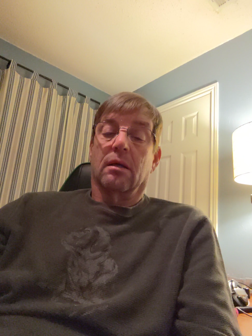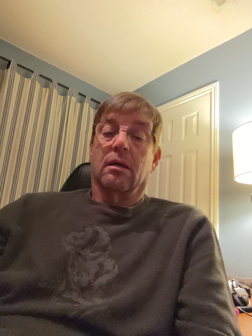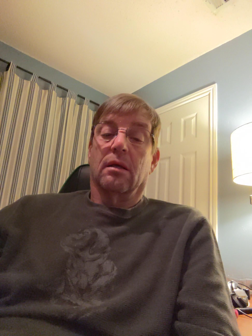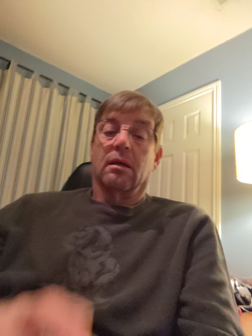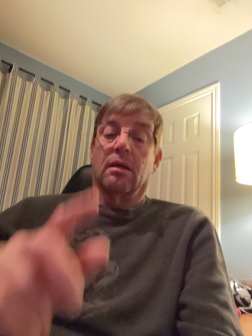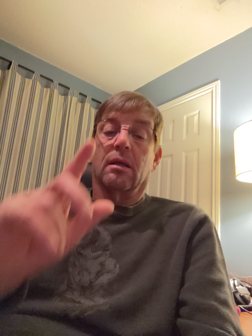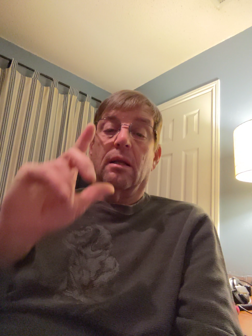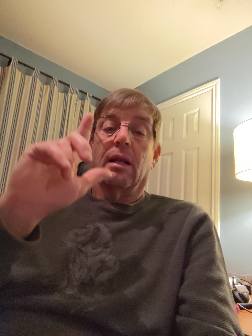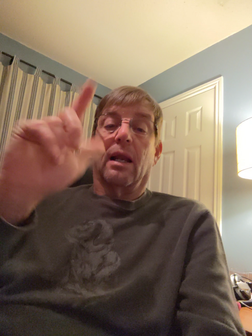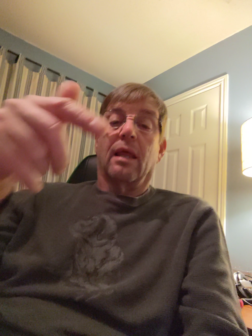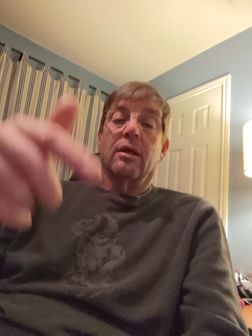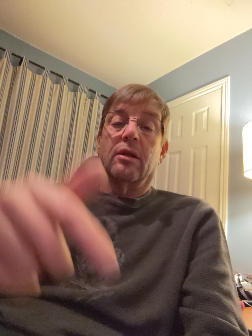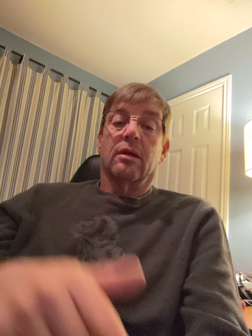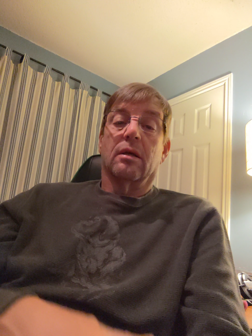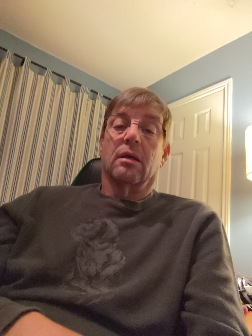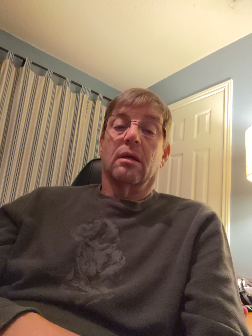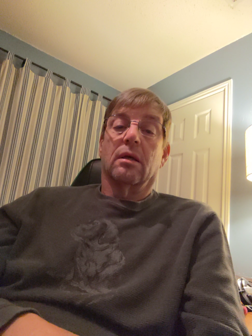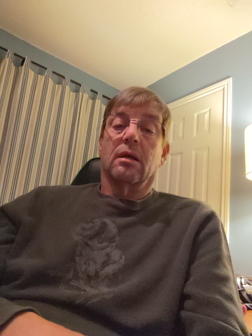later